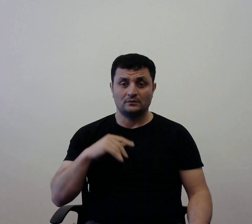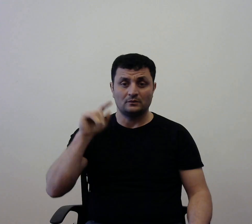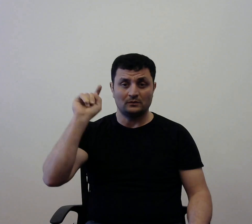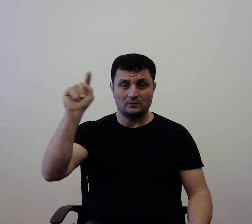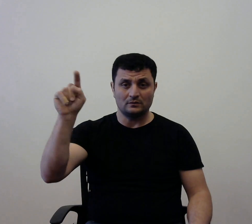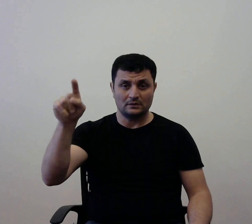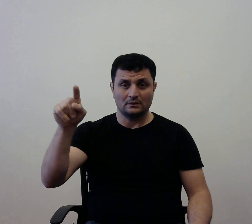orda